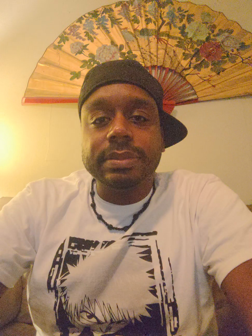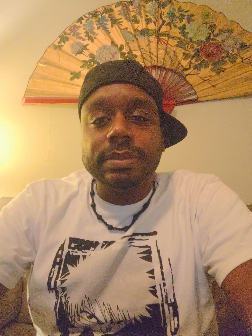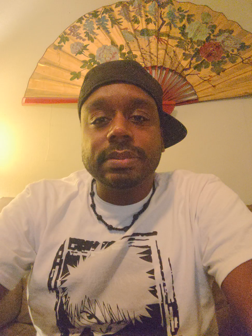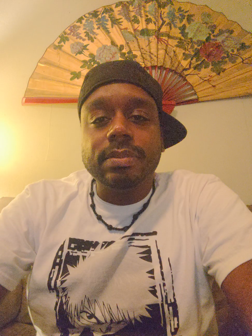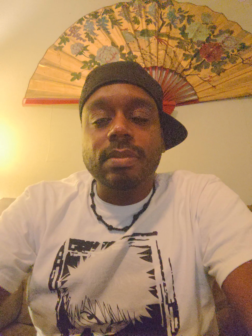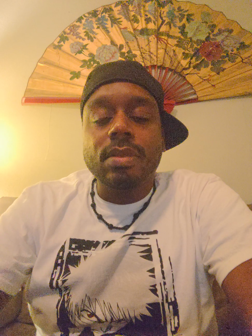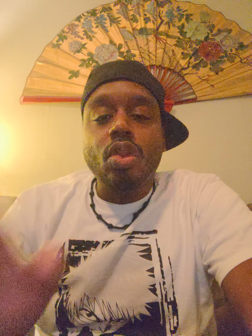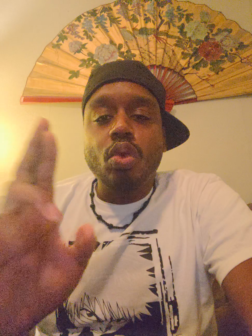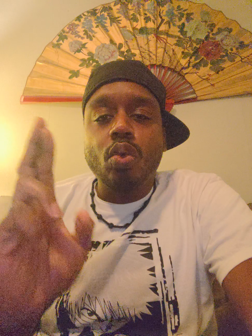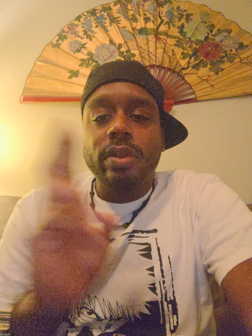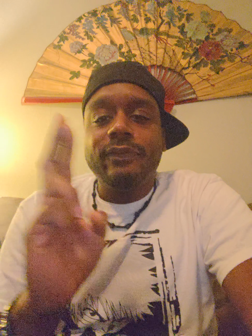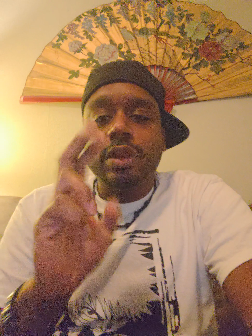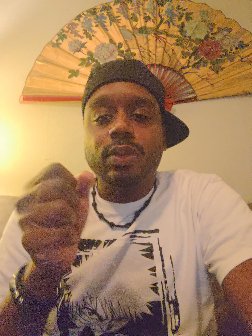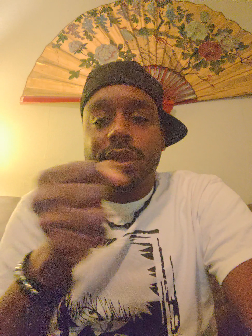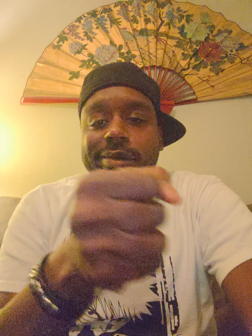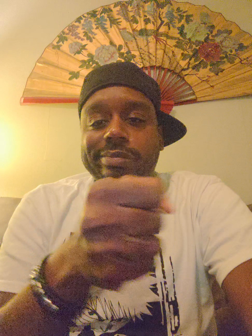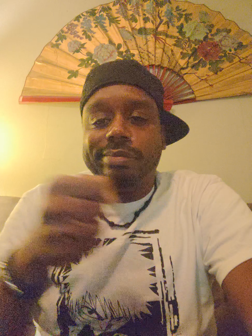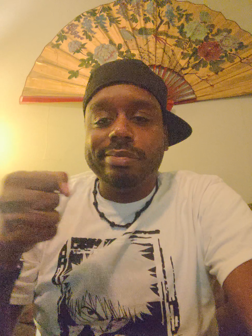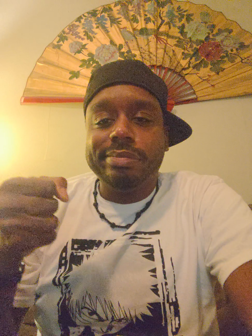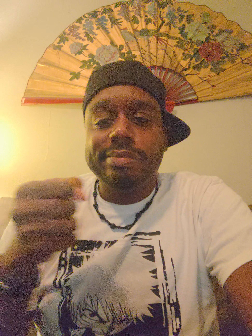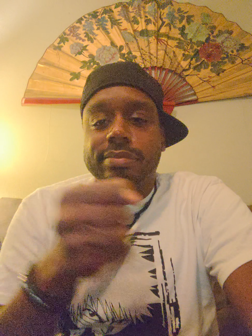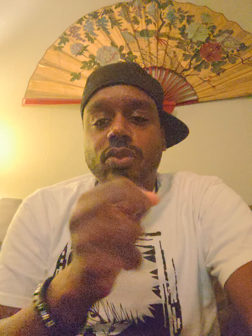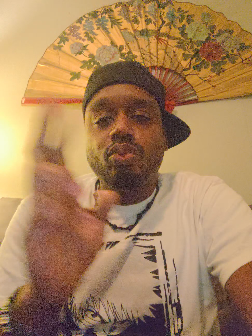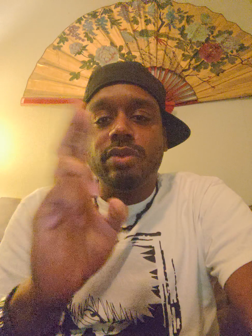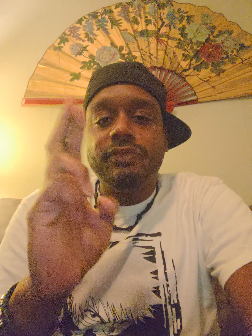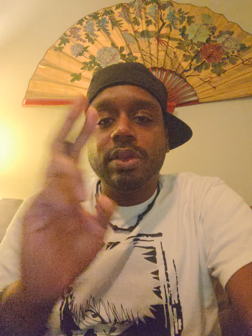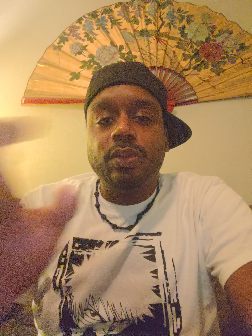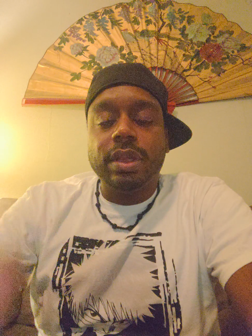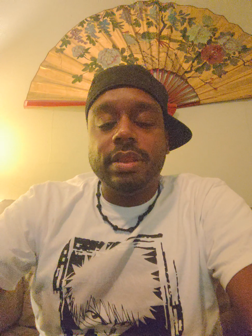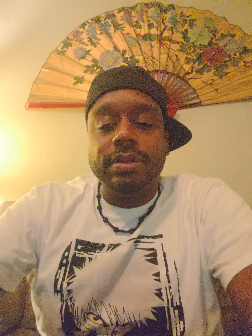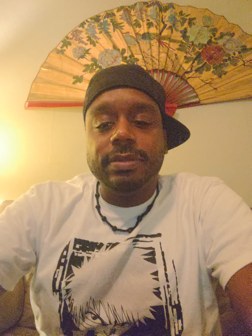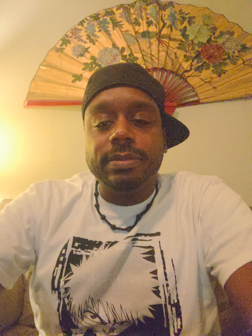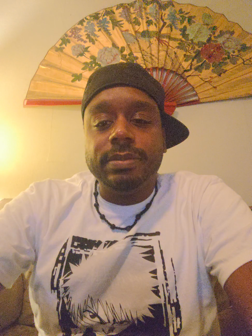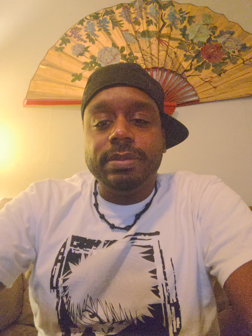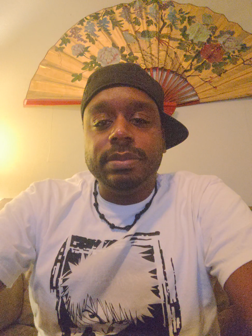refrigerator